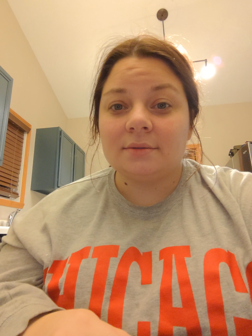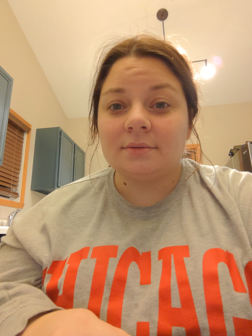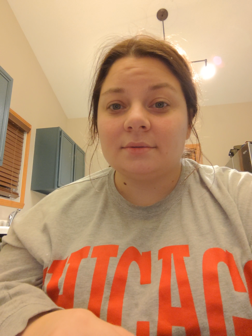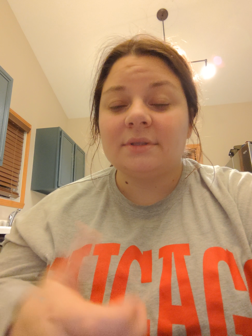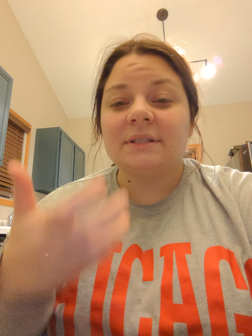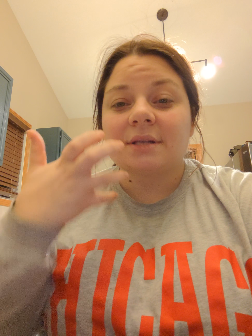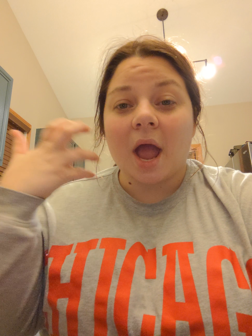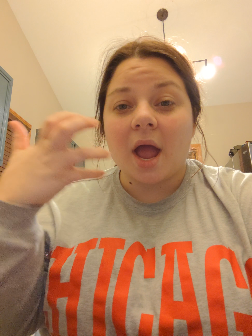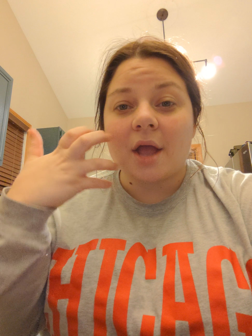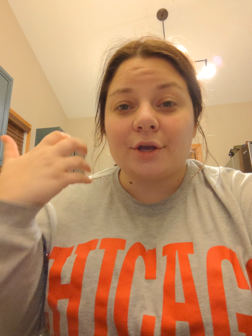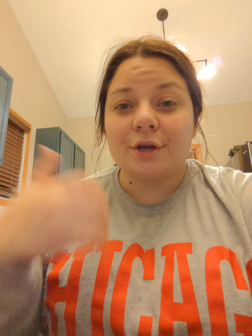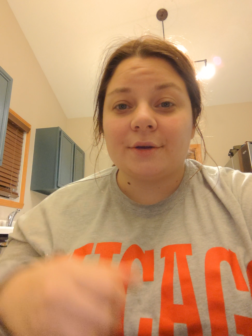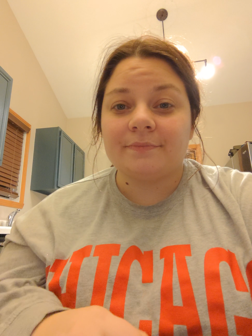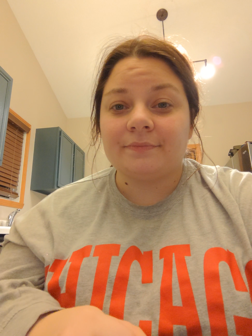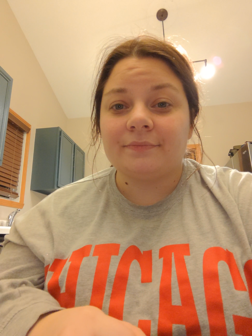tiger